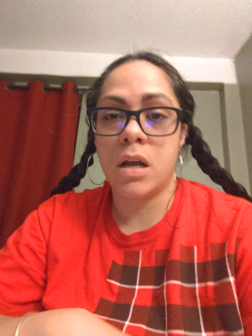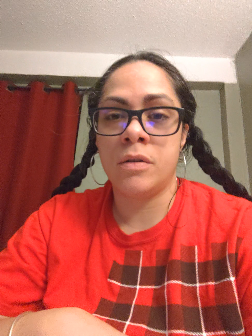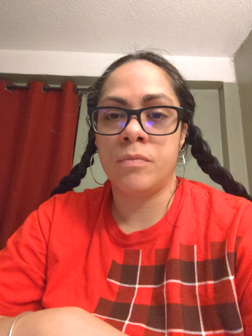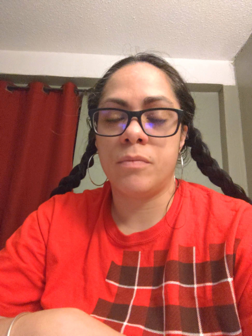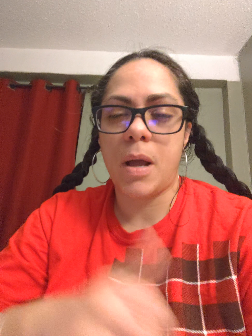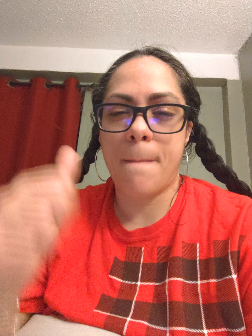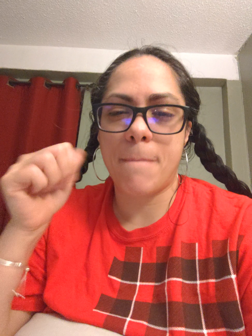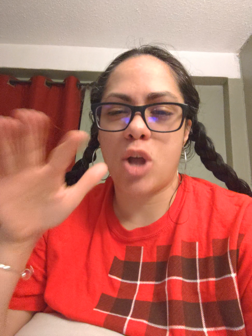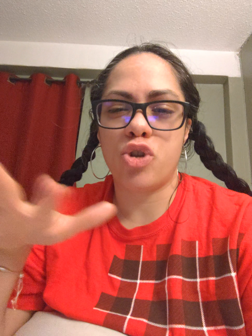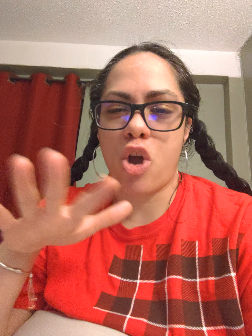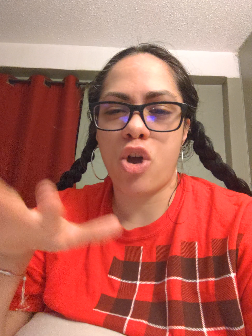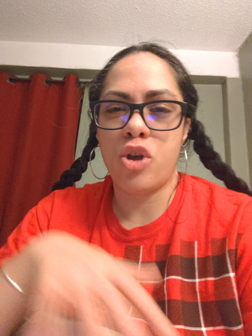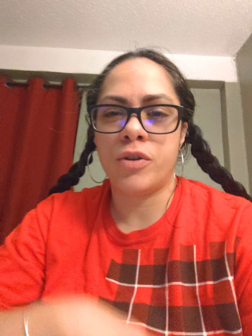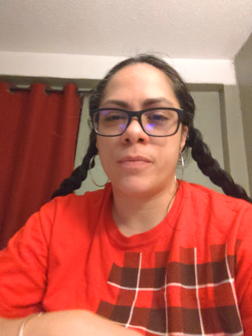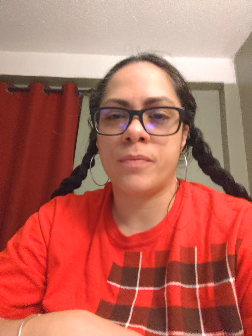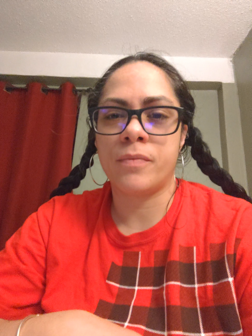backyard